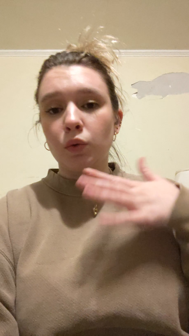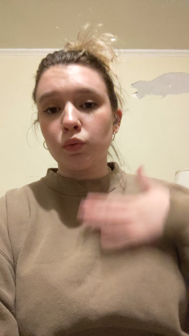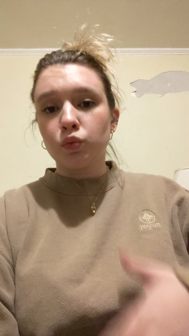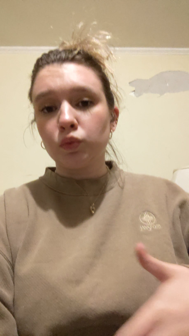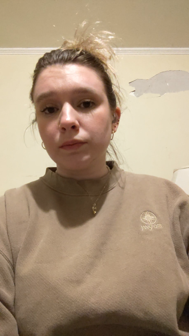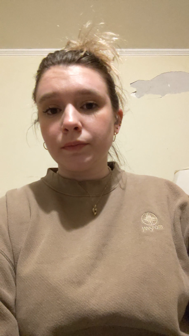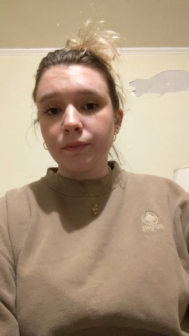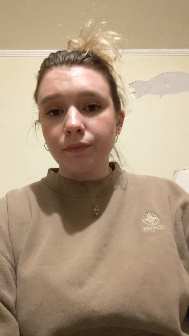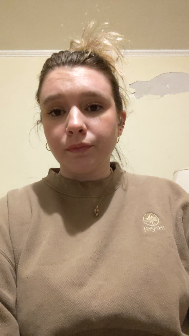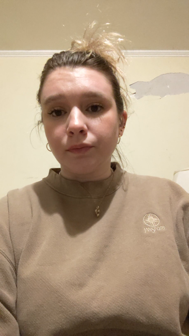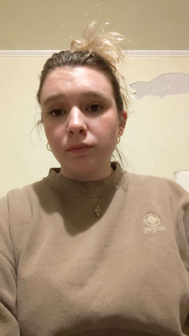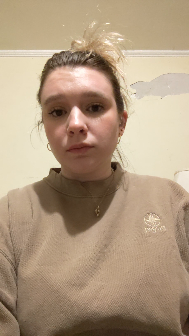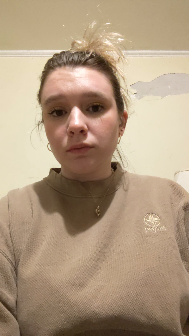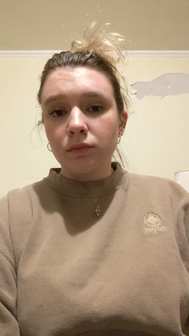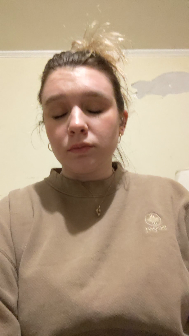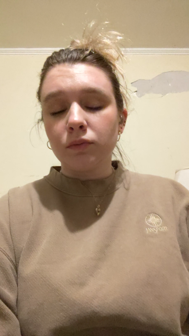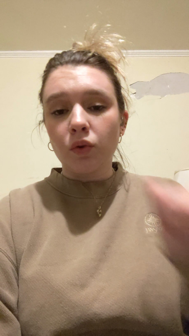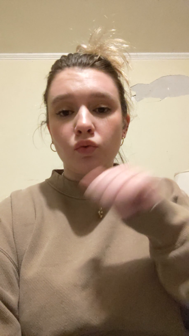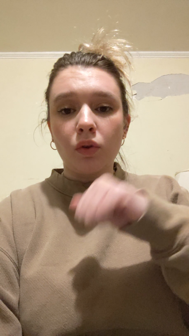rock